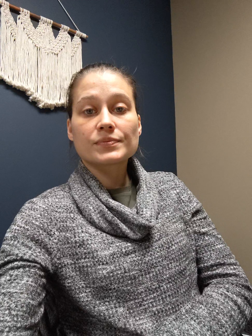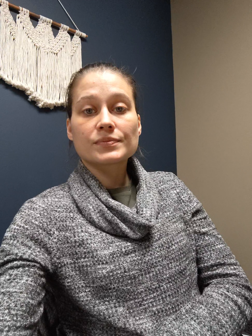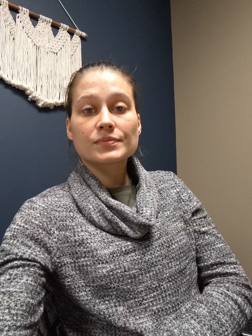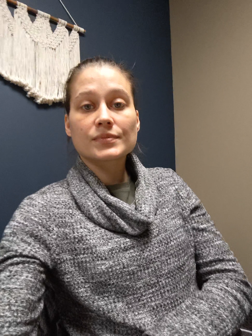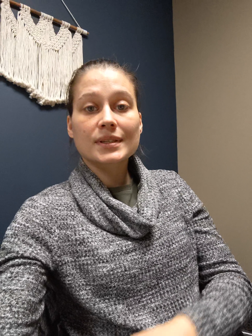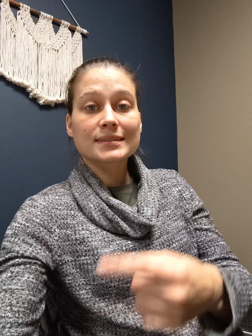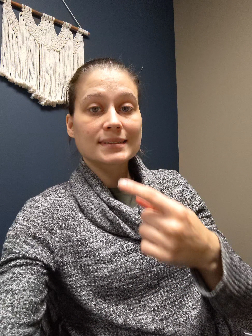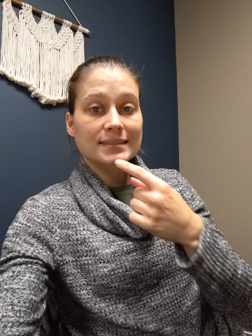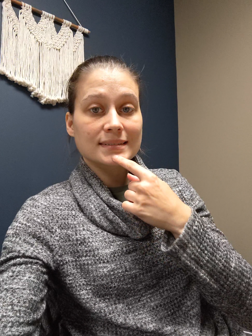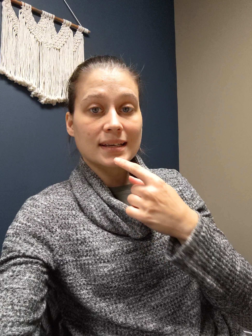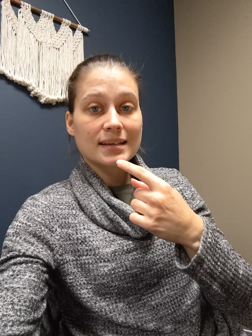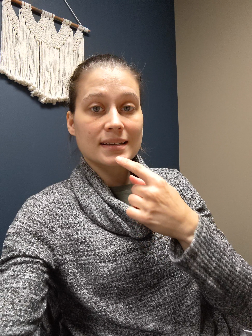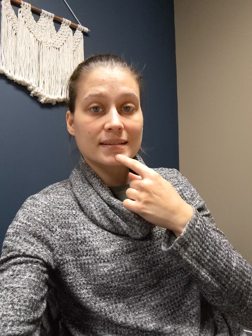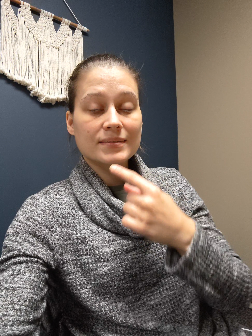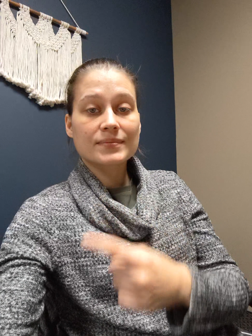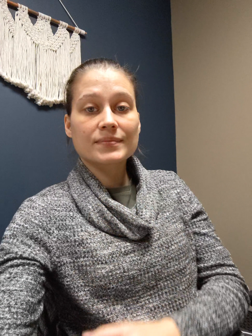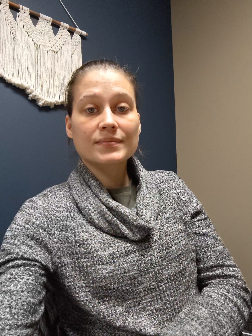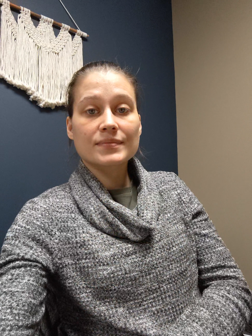say